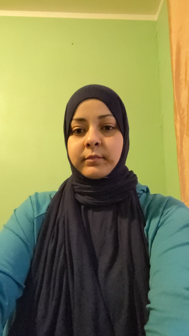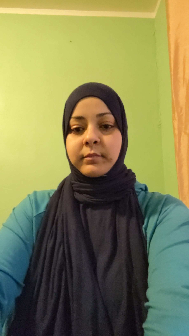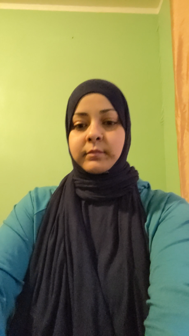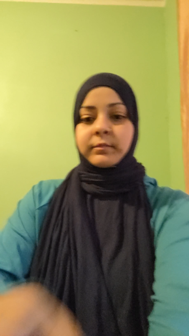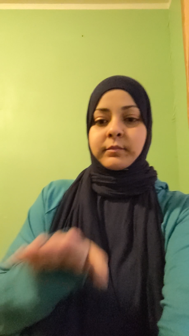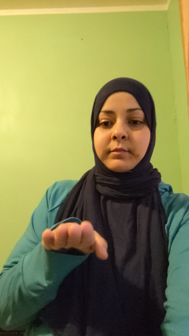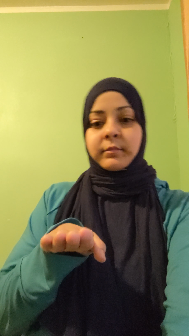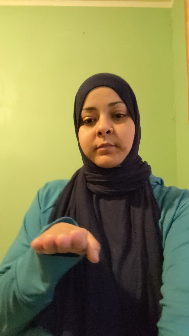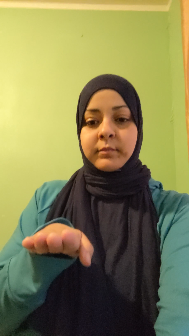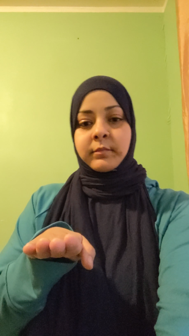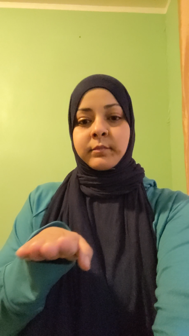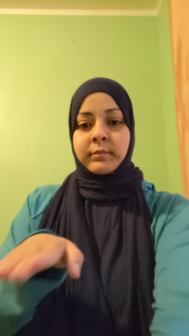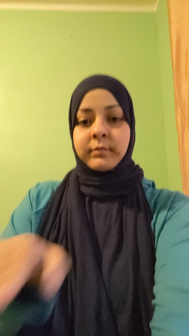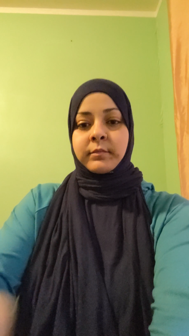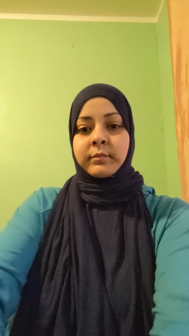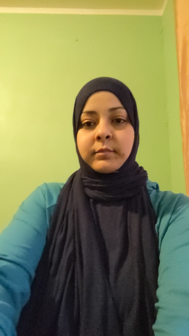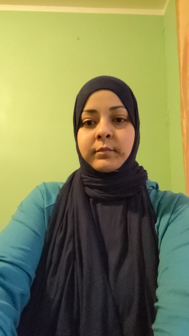penguin